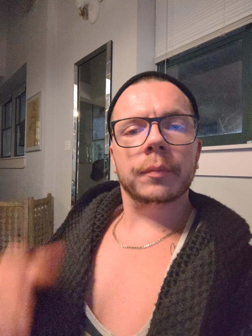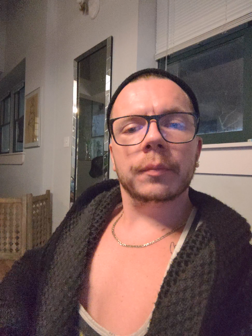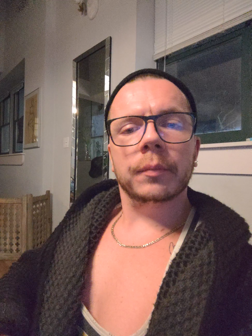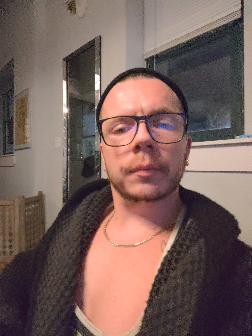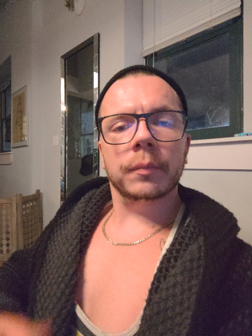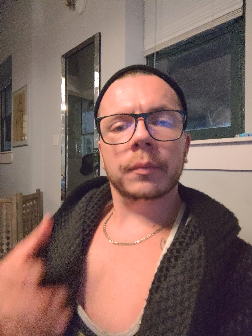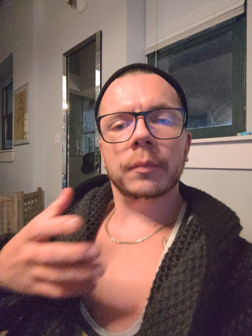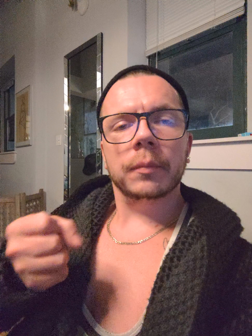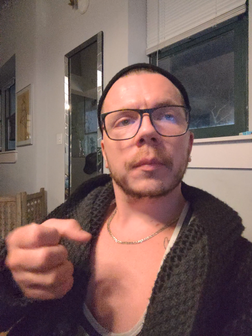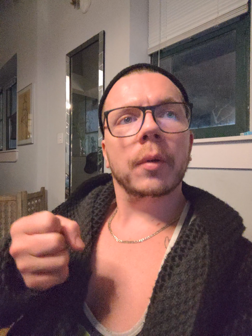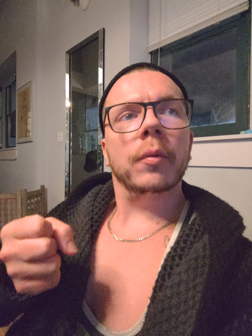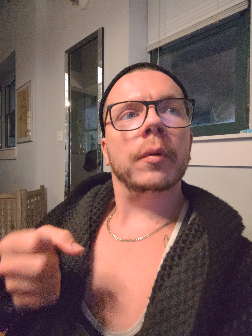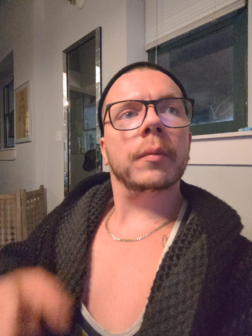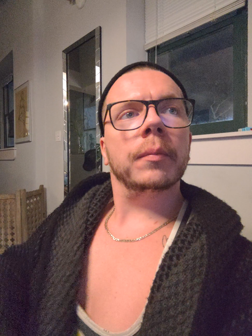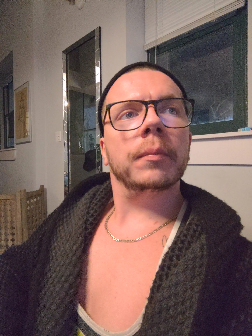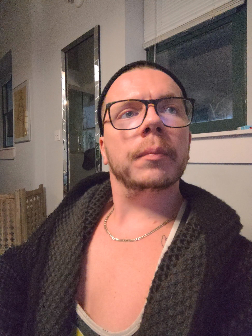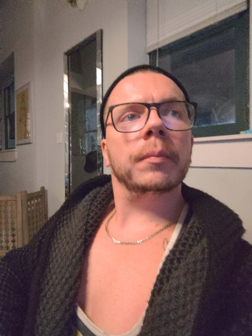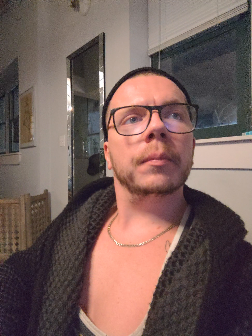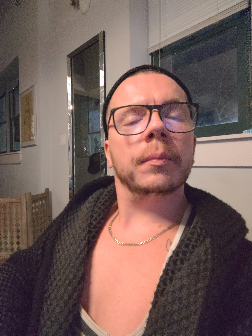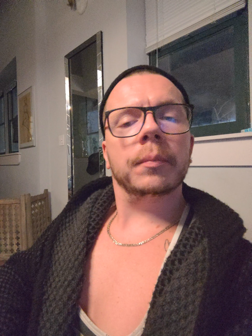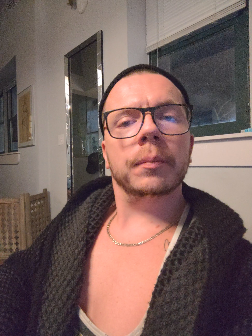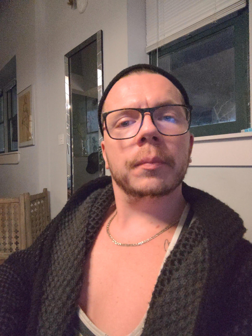milk